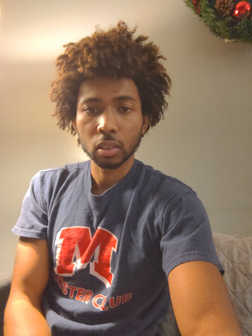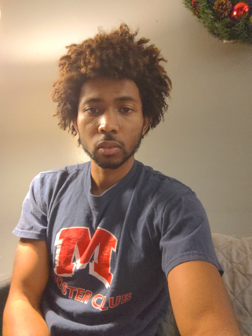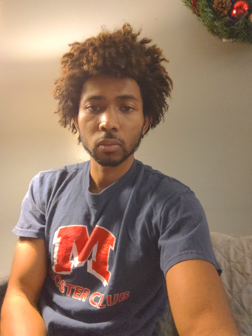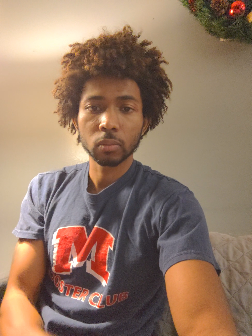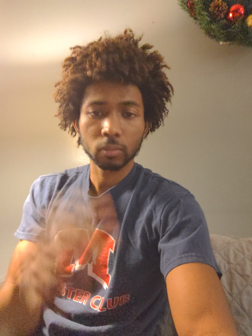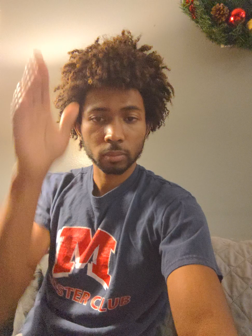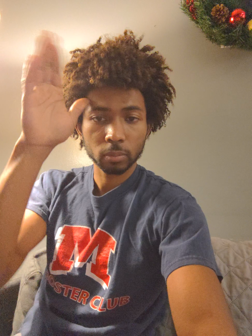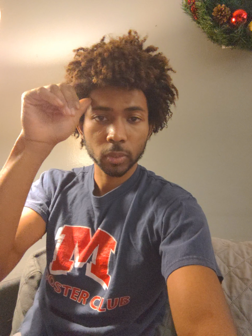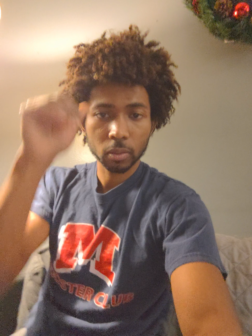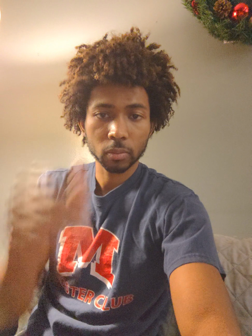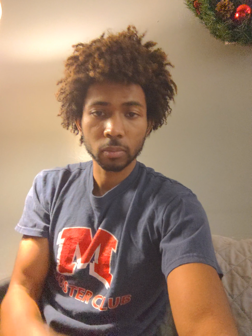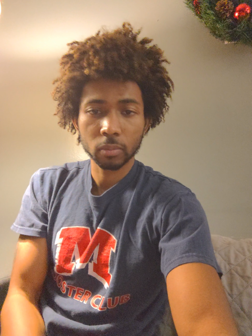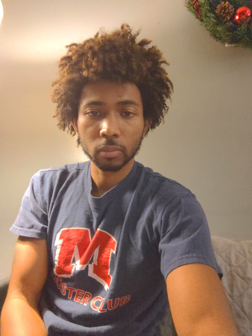donkey